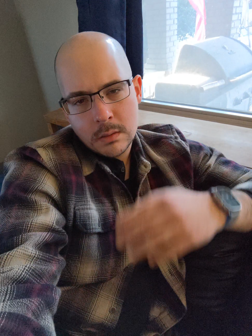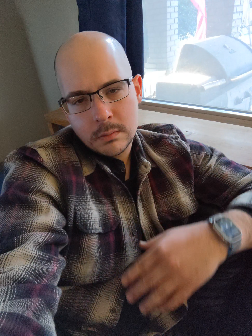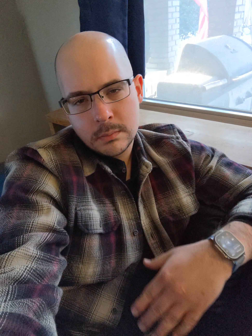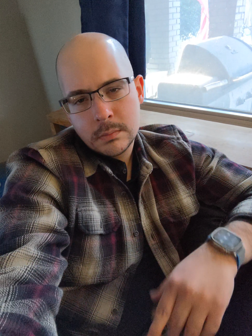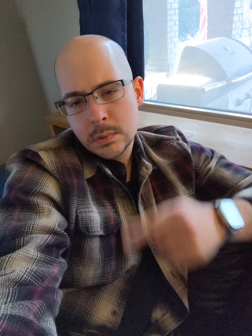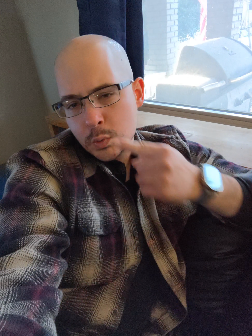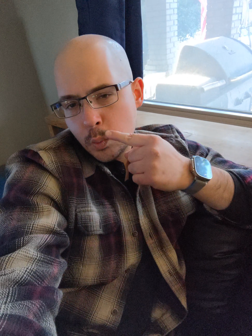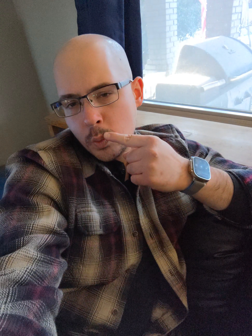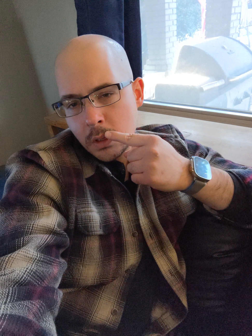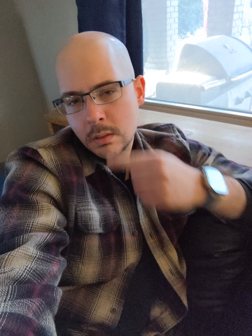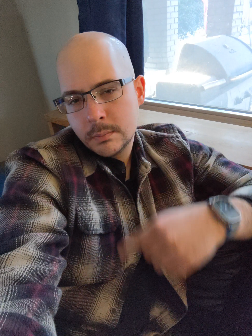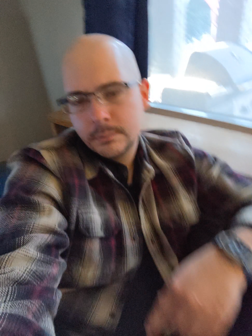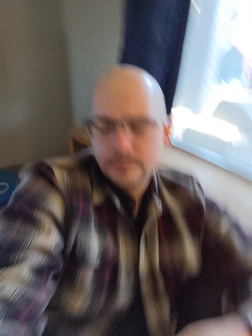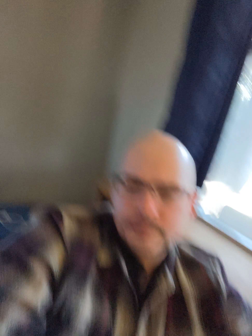tooth